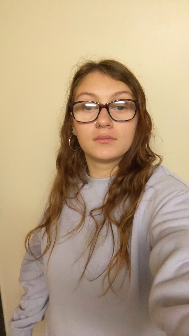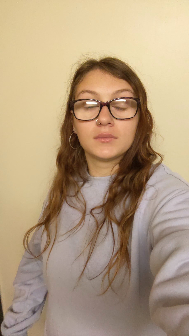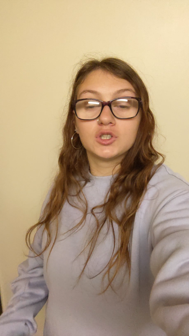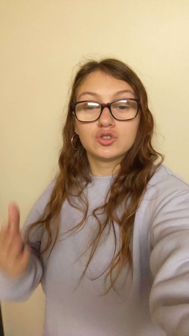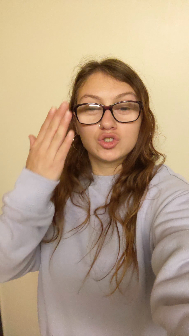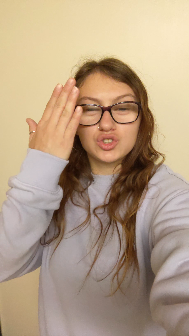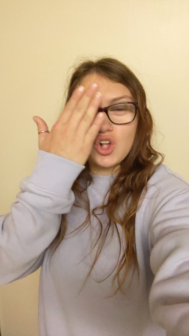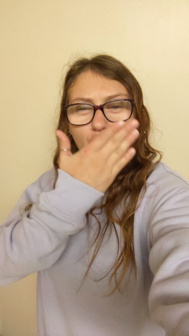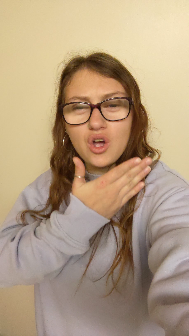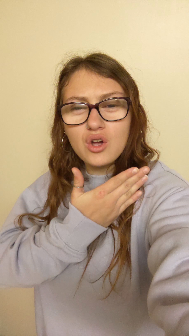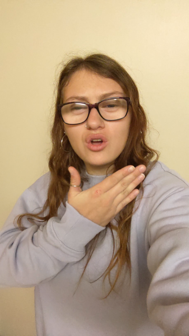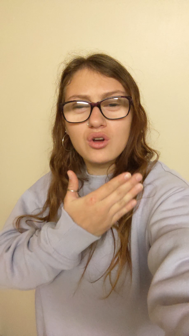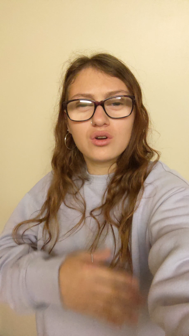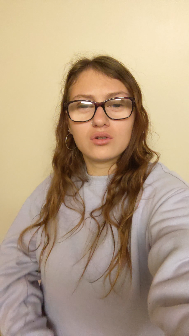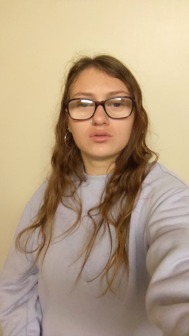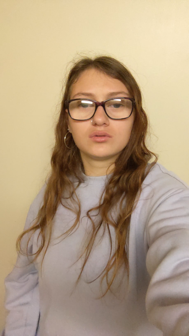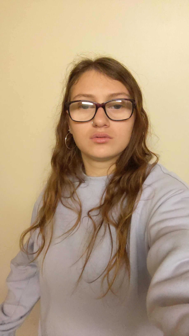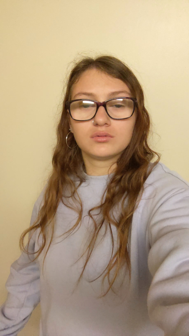dark